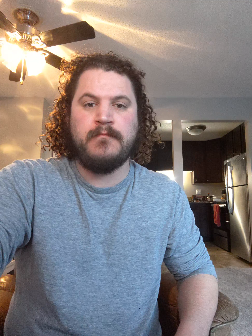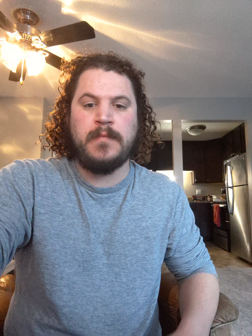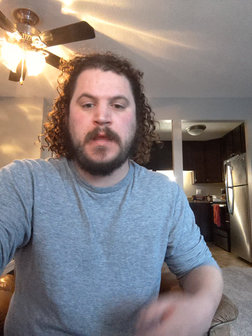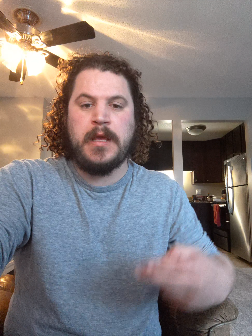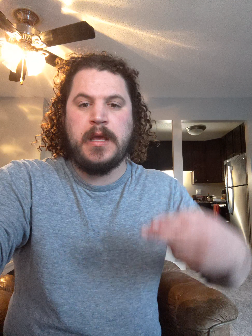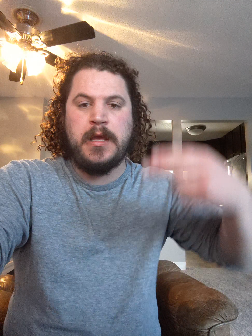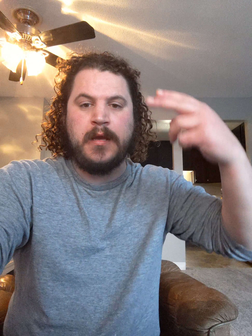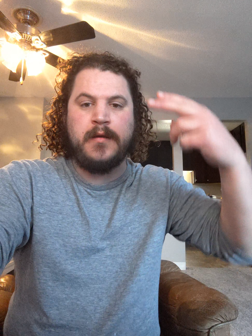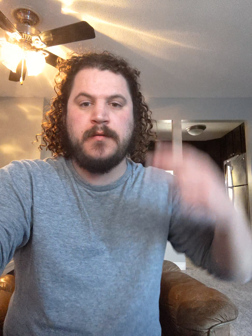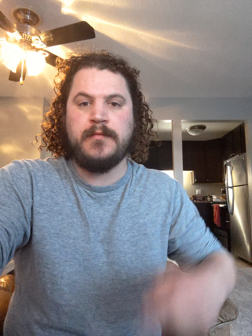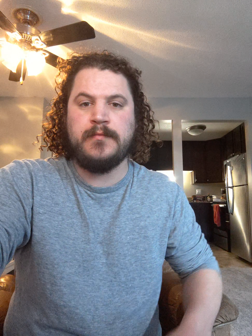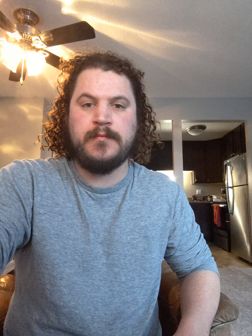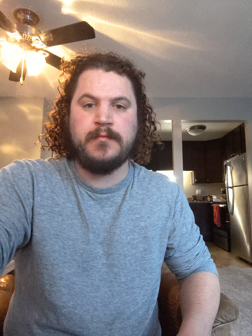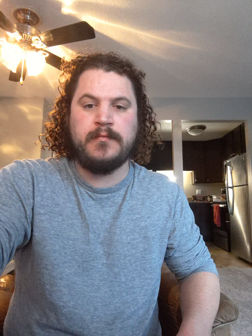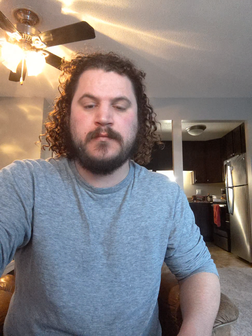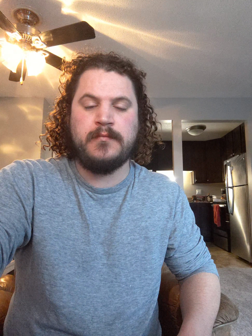high